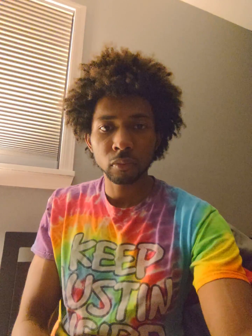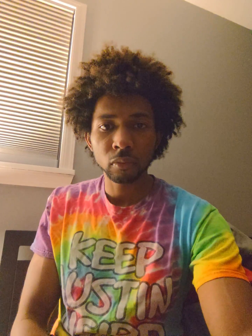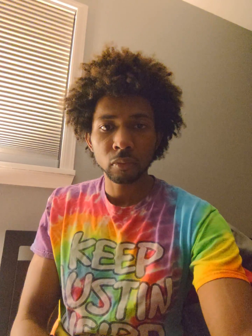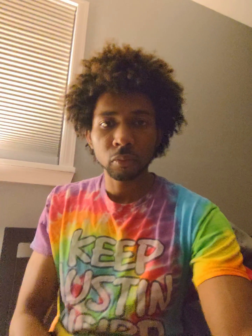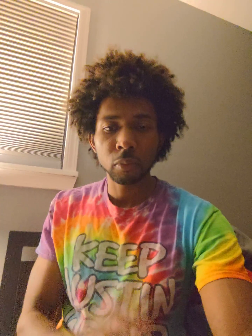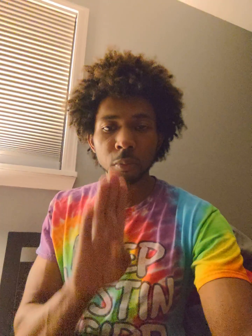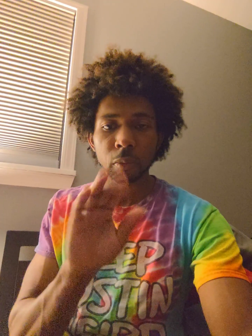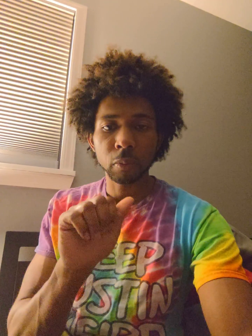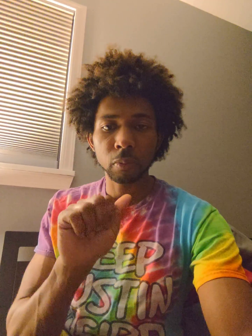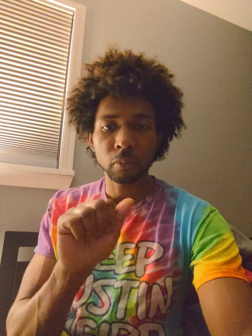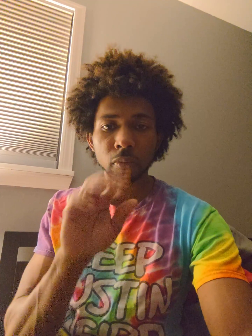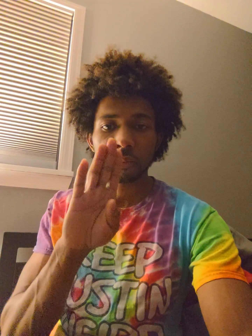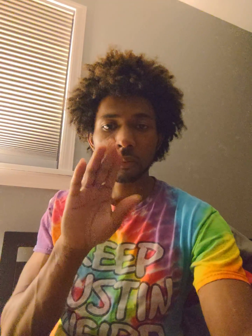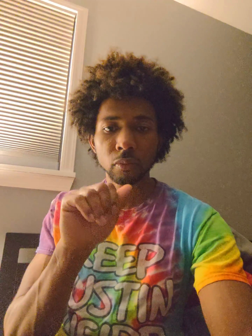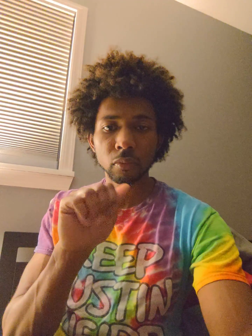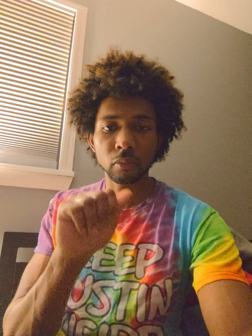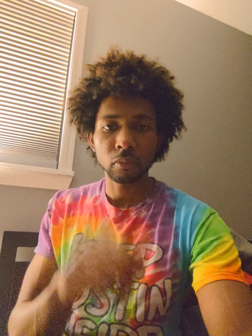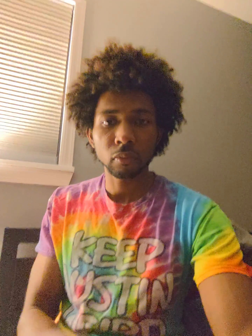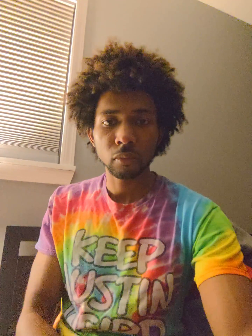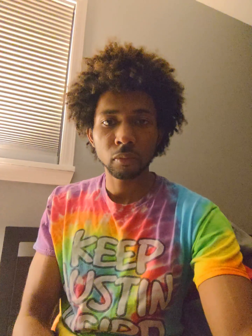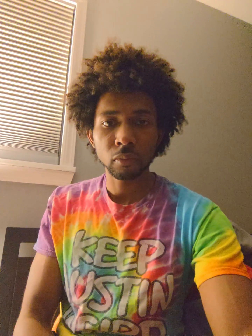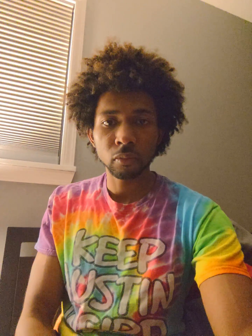baa baa